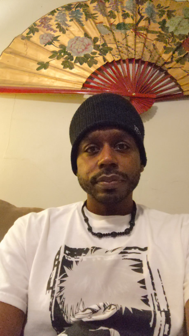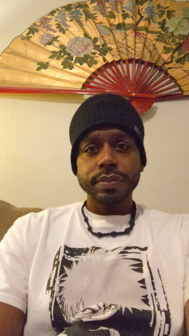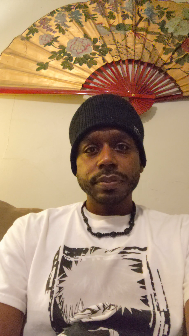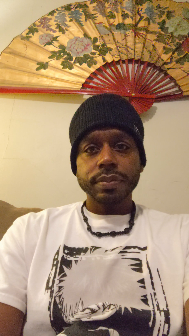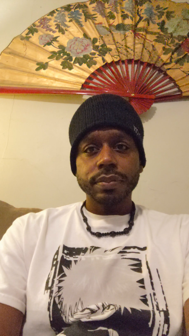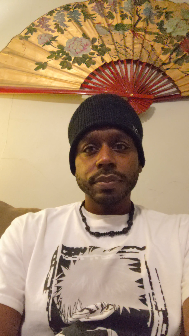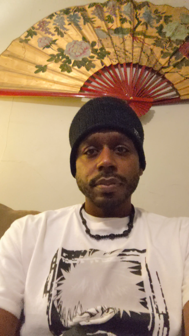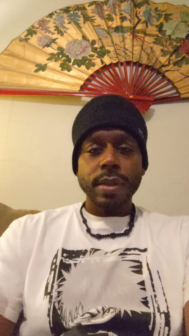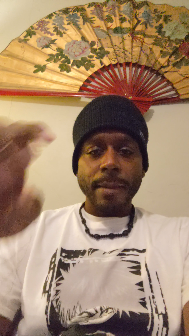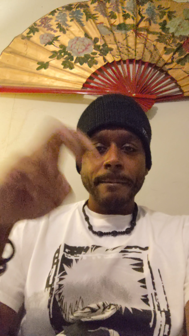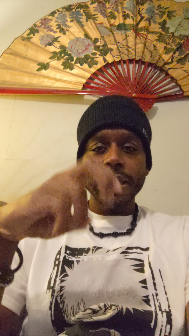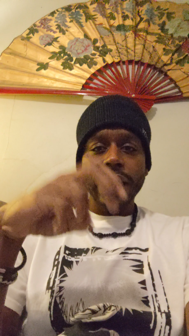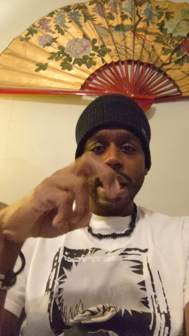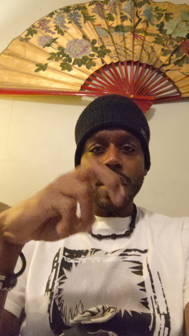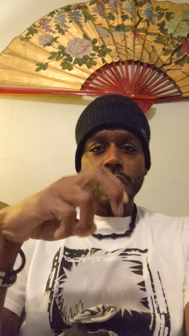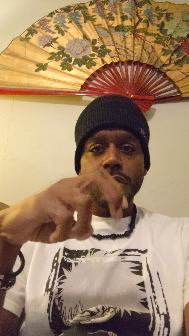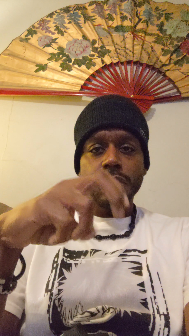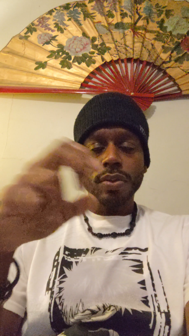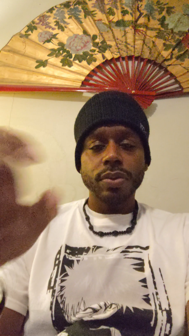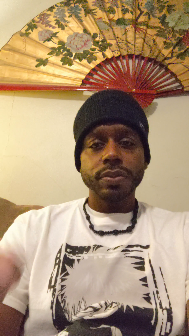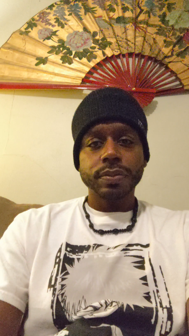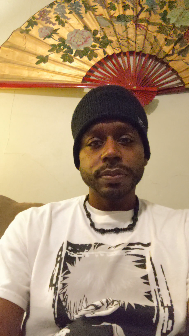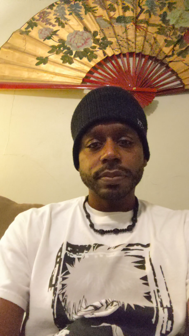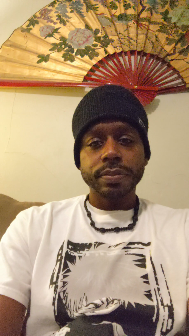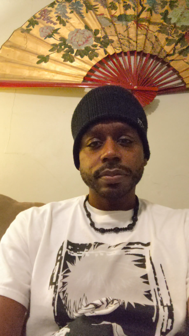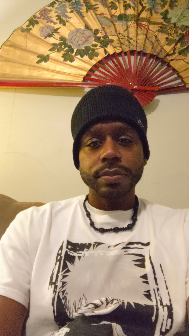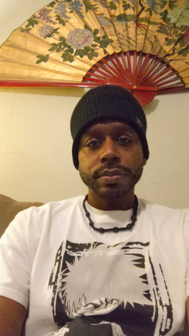potato